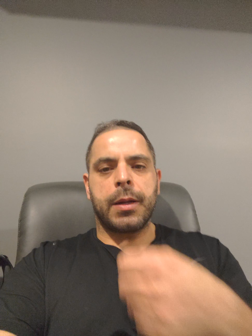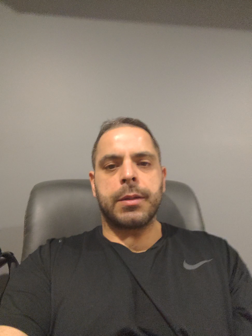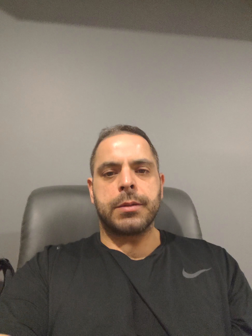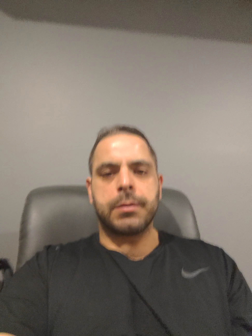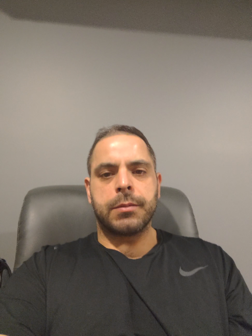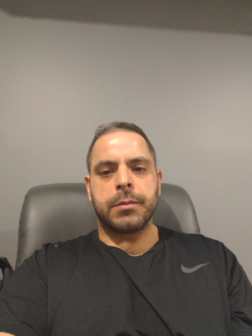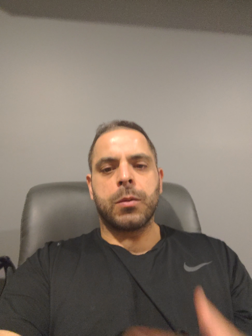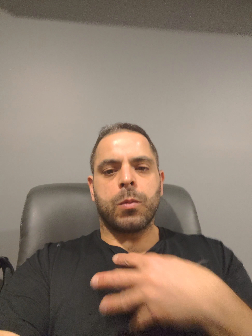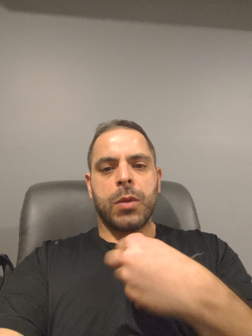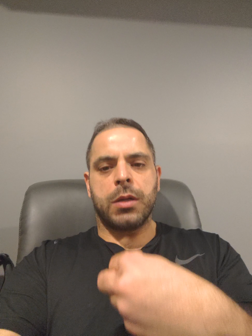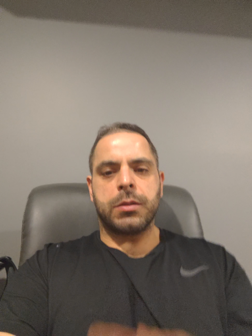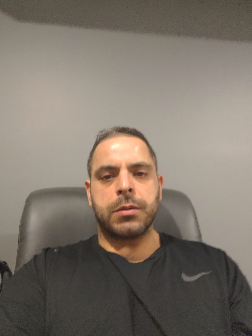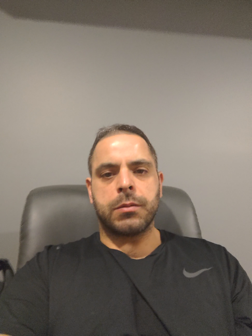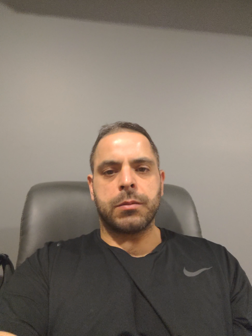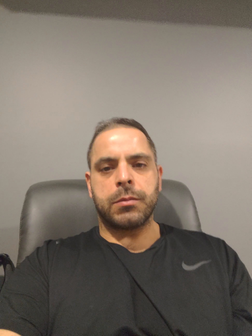white